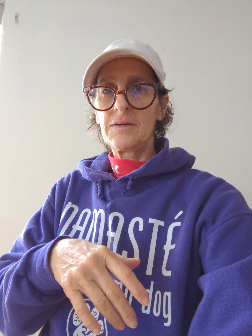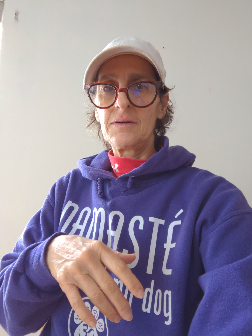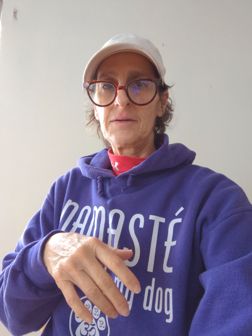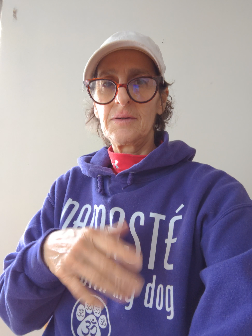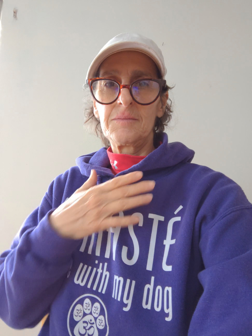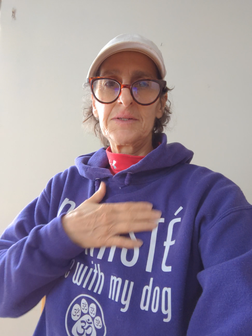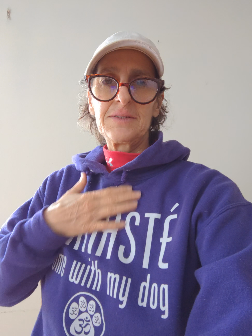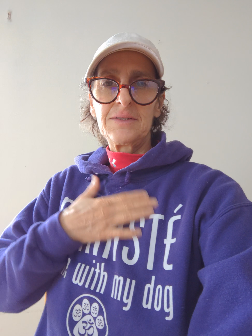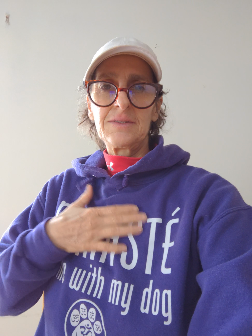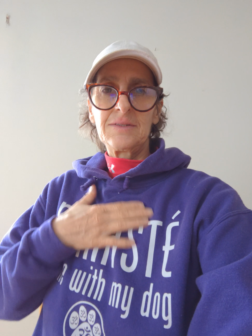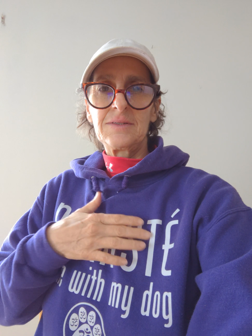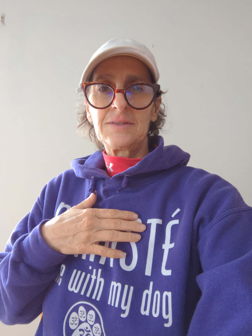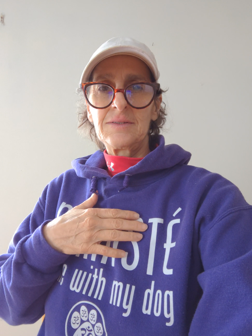please